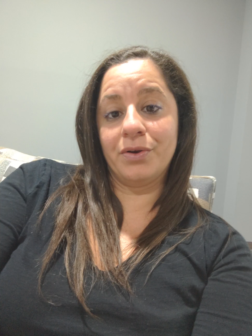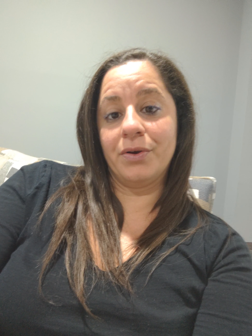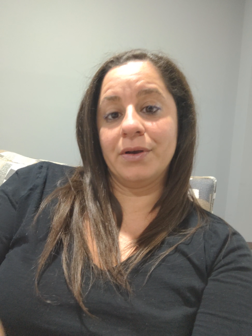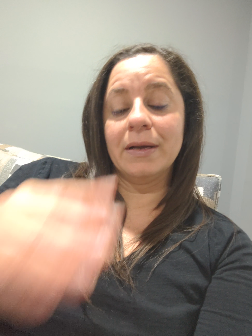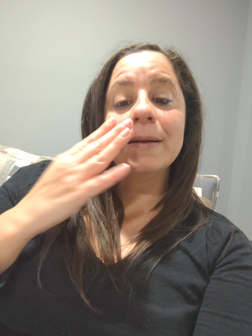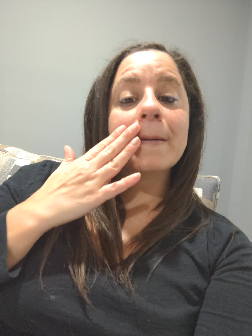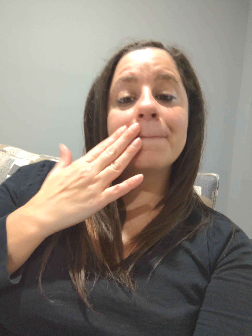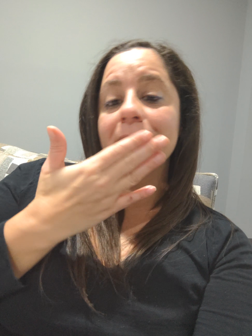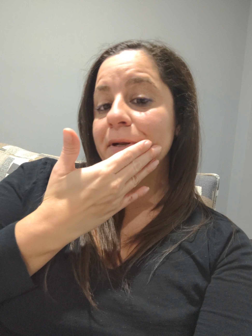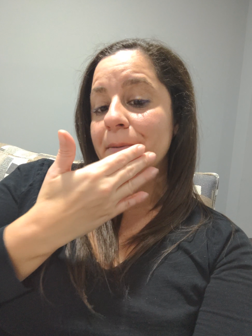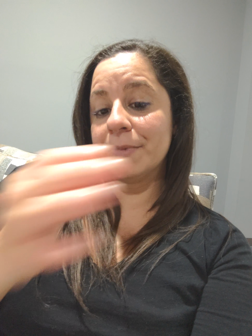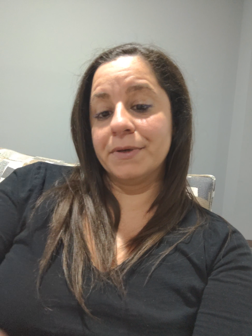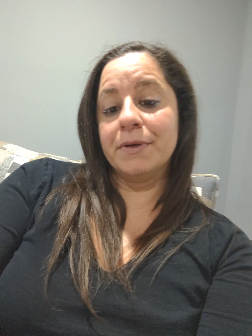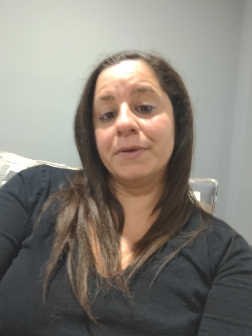napkin